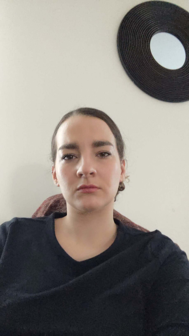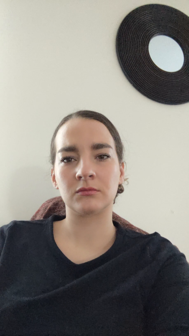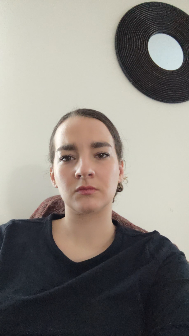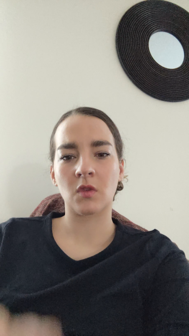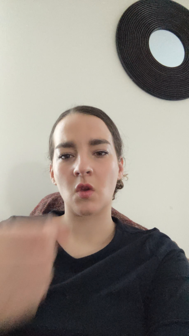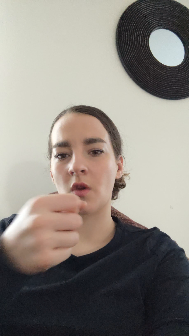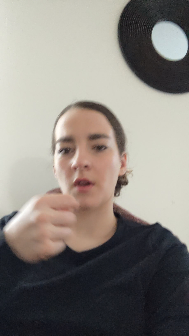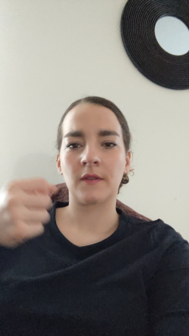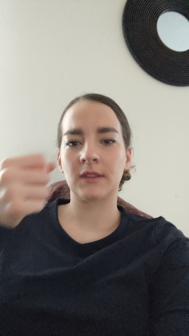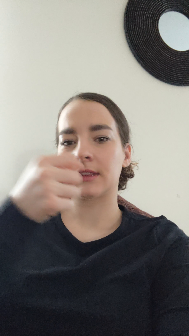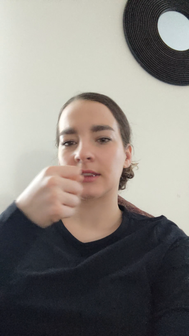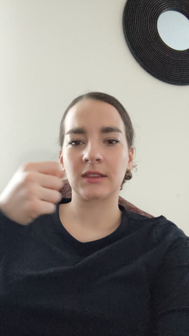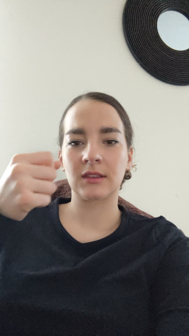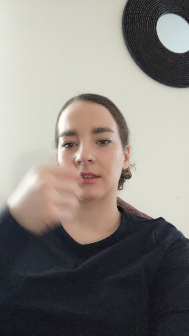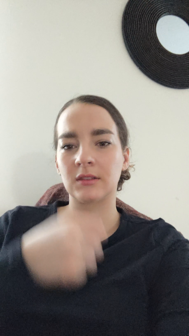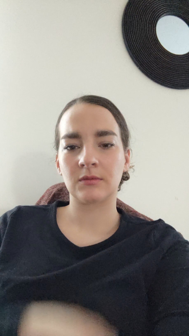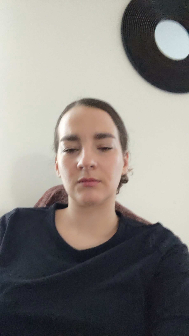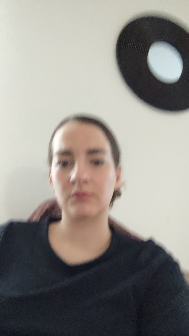coffee